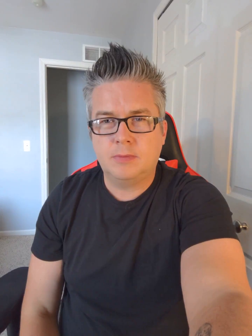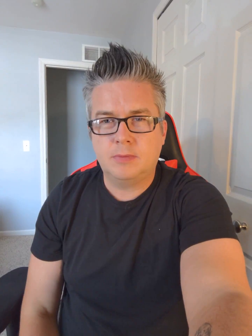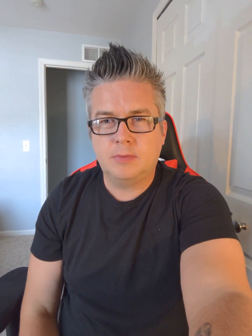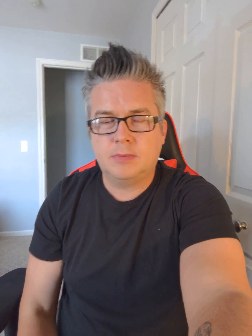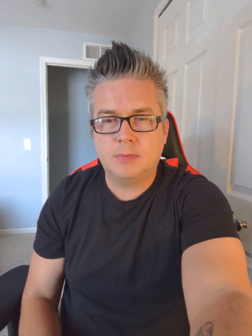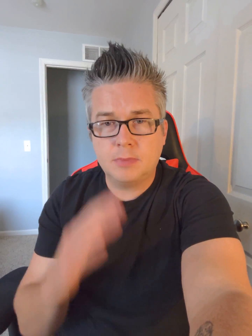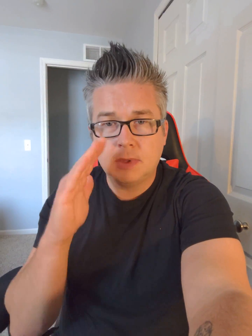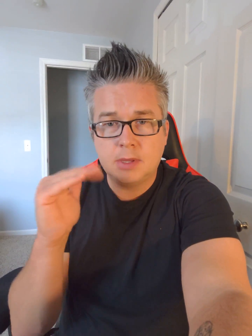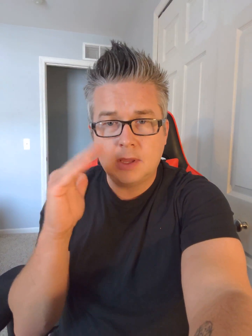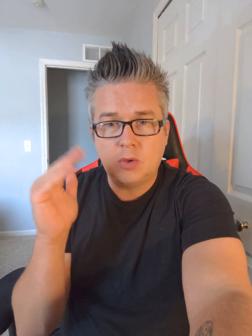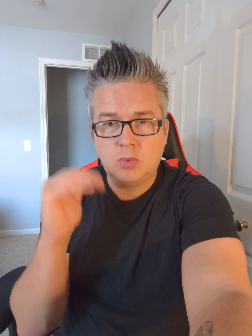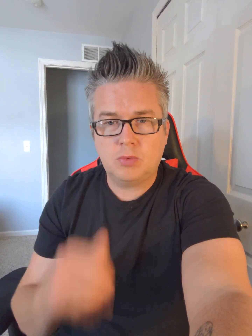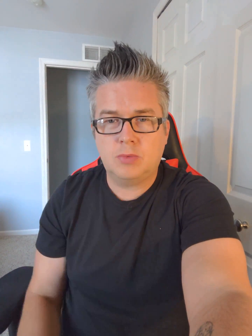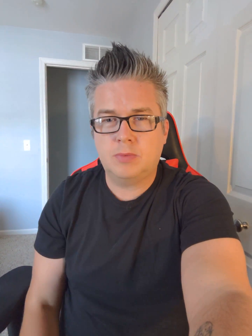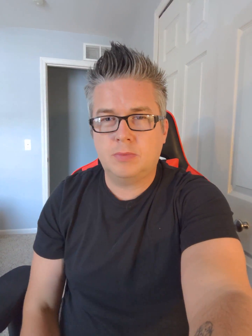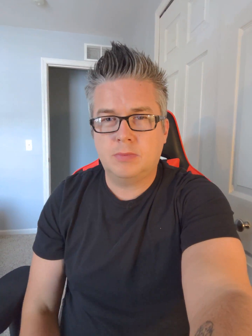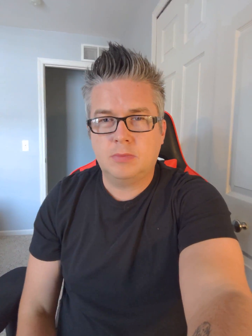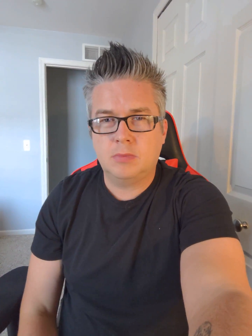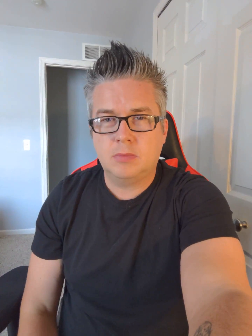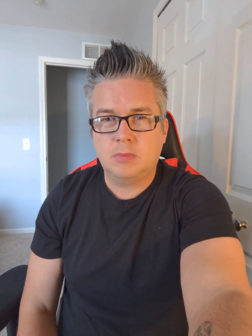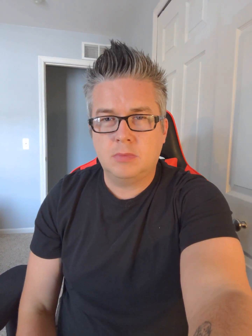downtown